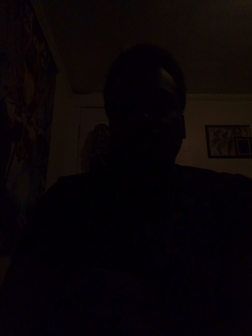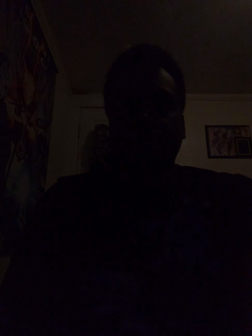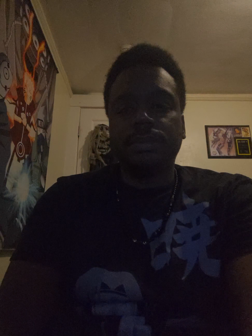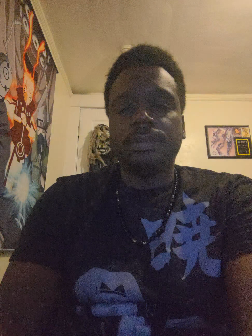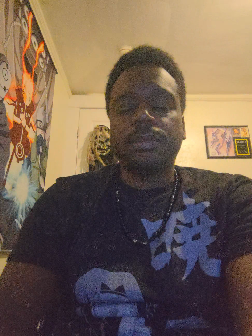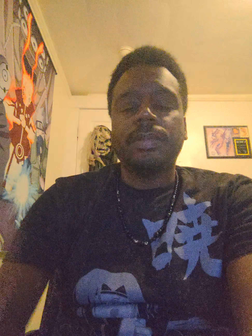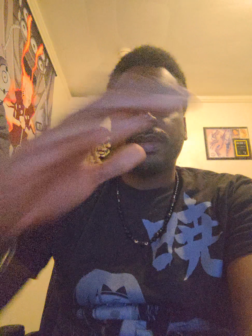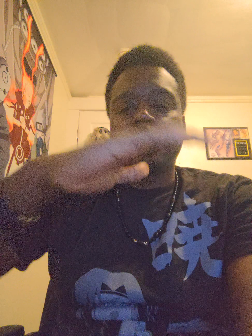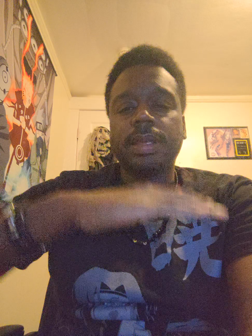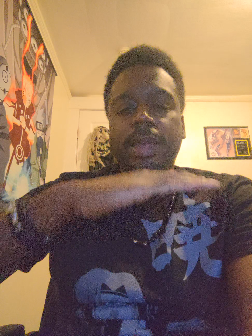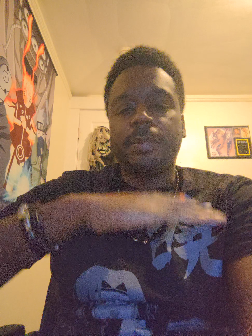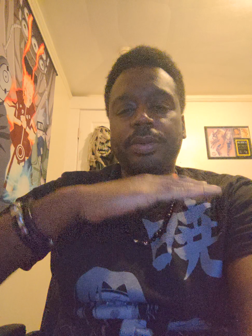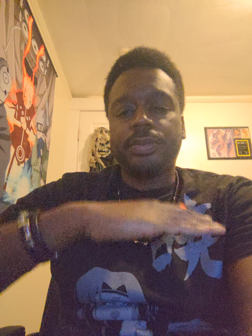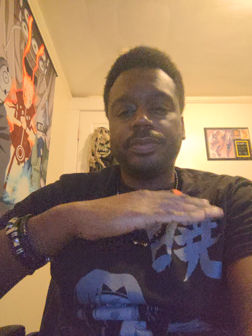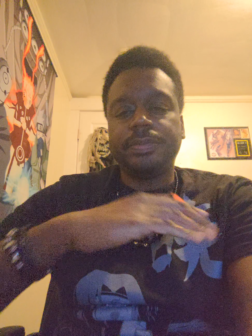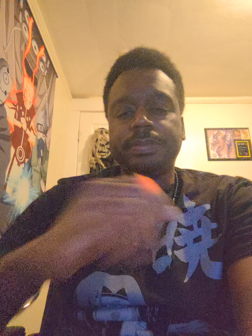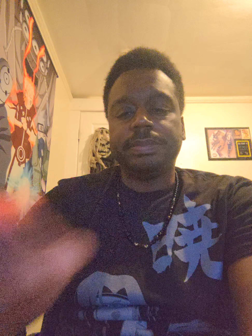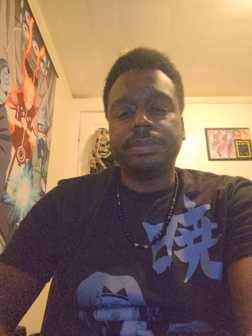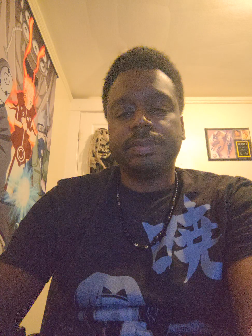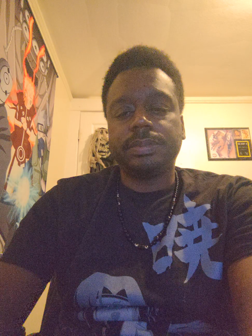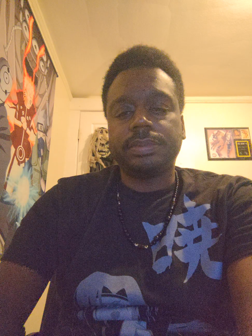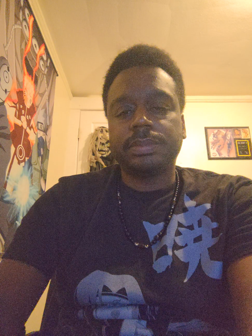table